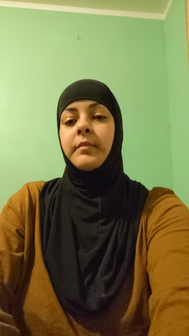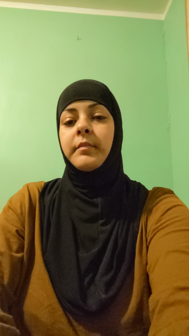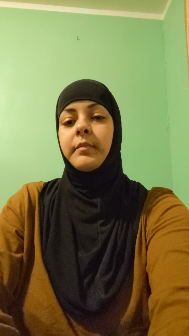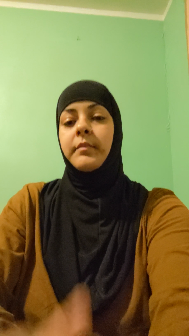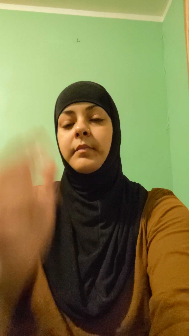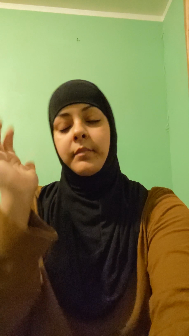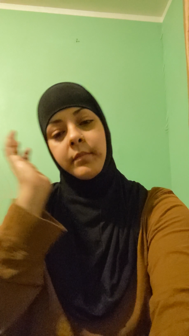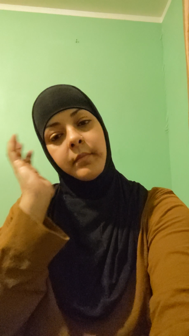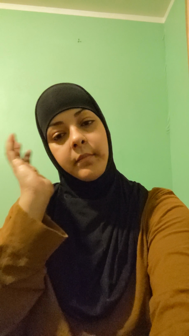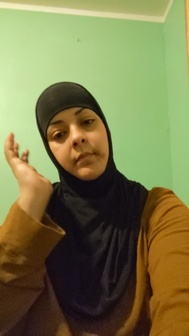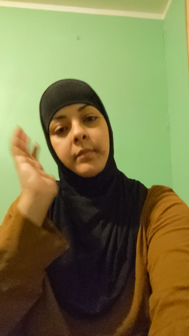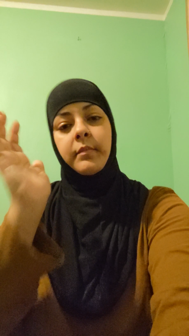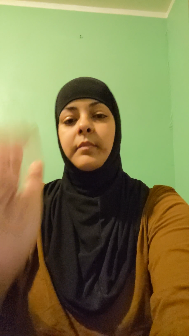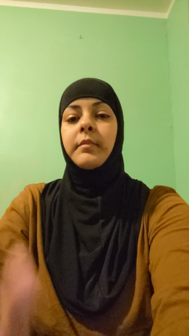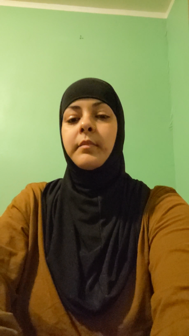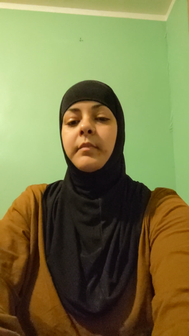pillow